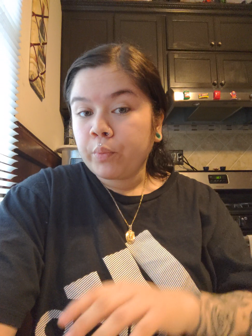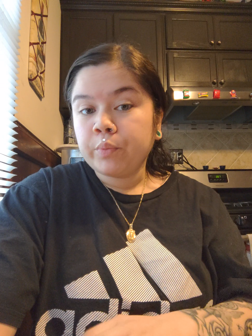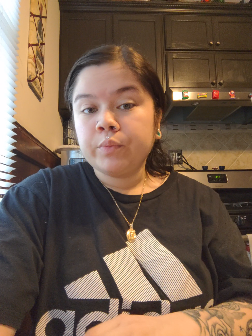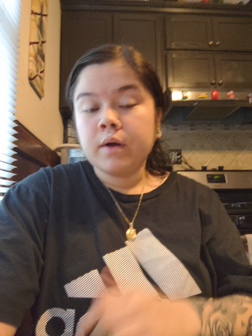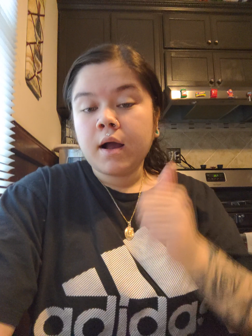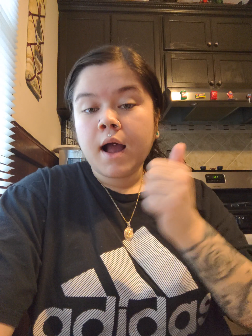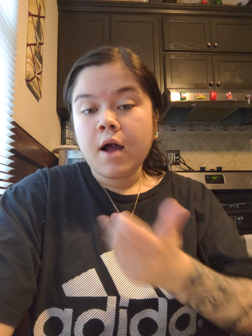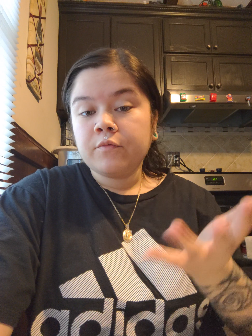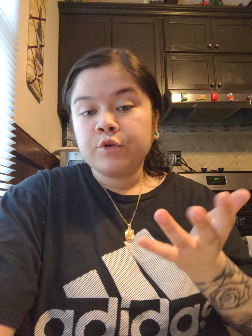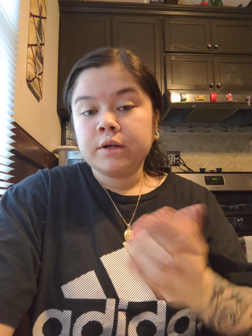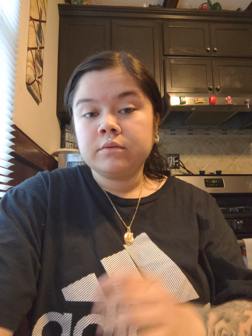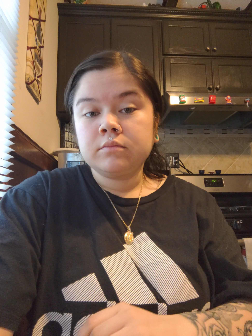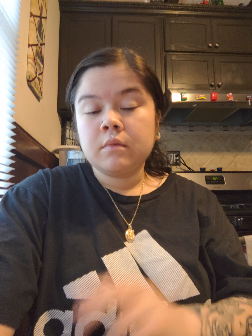every